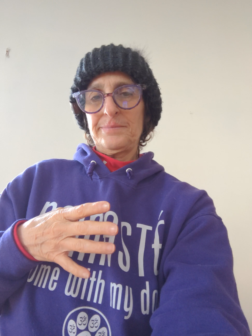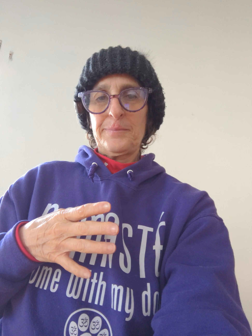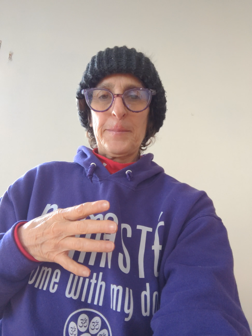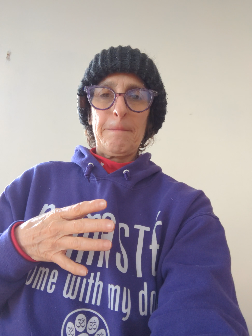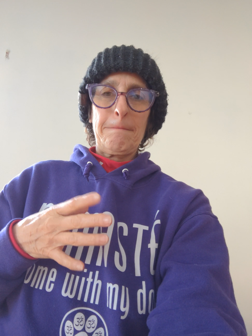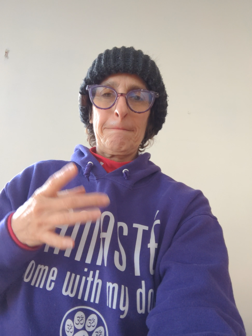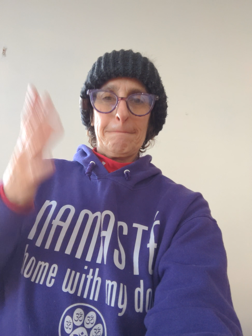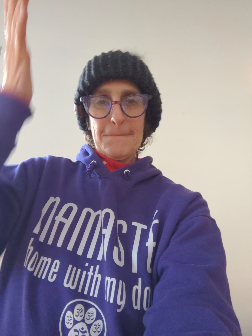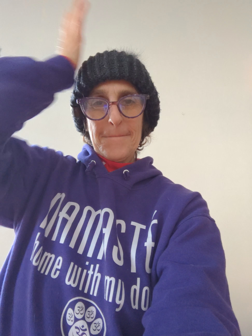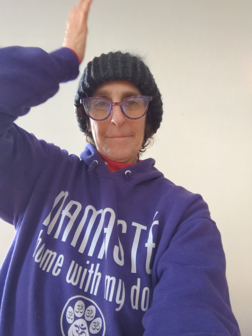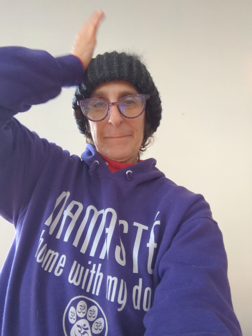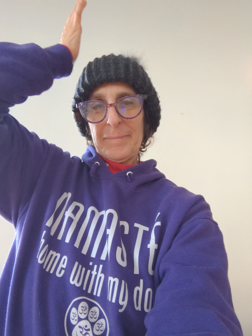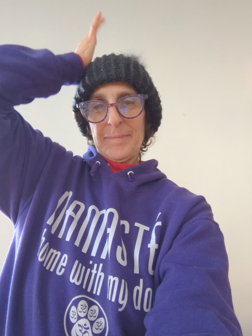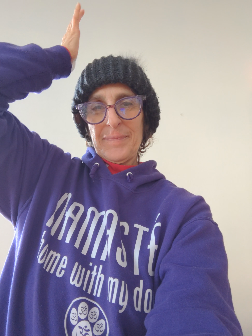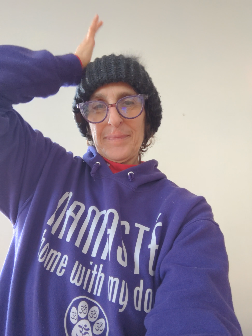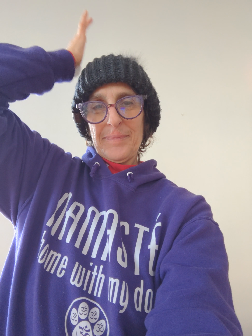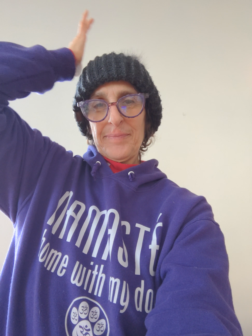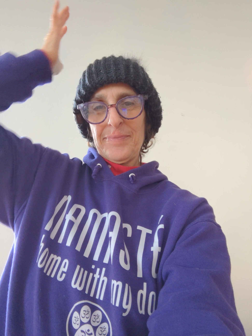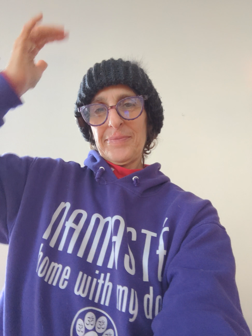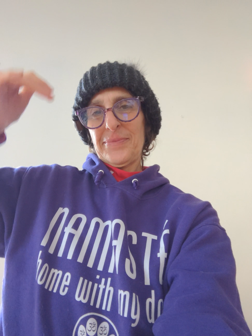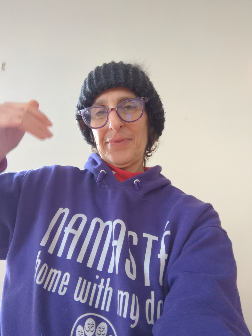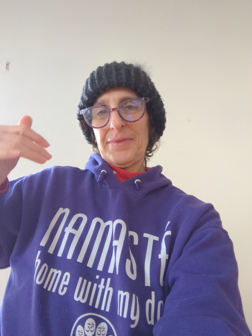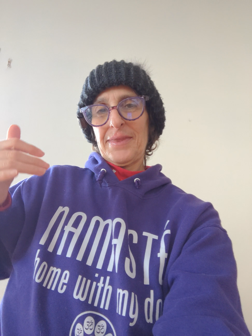garbage